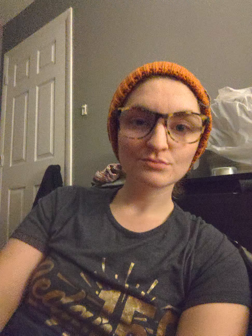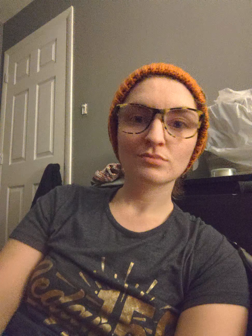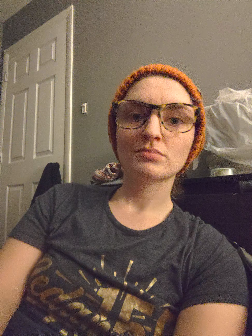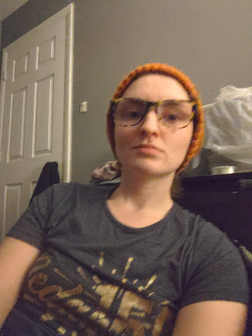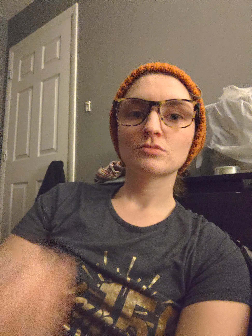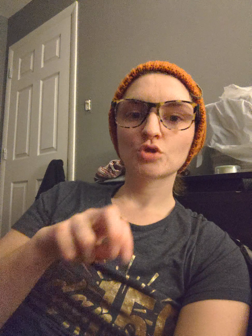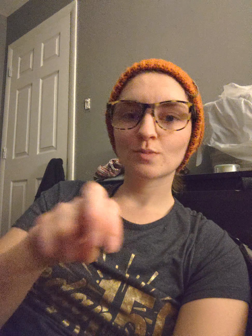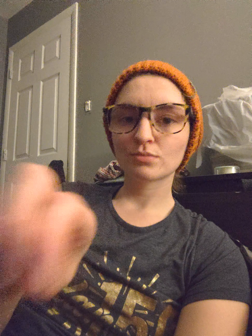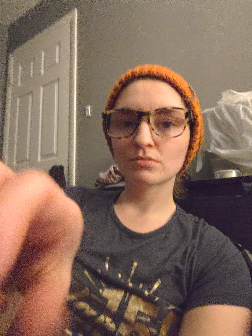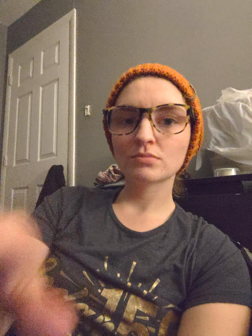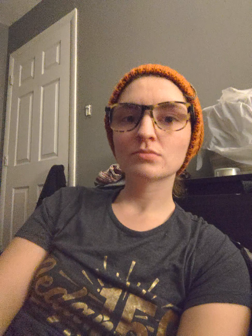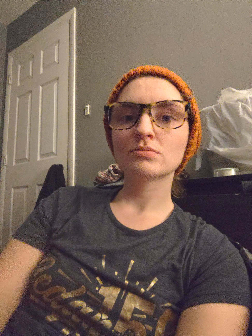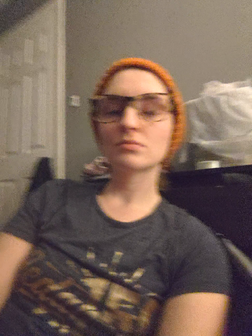ride